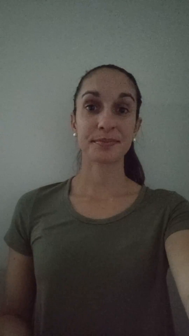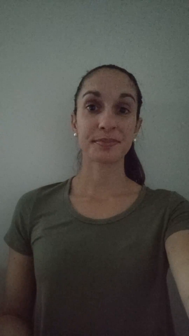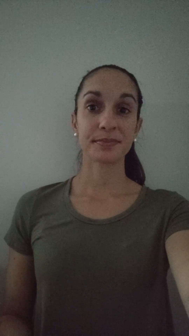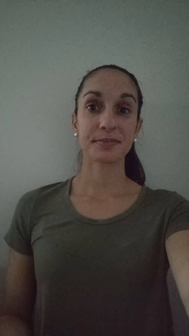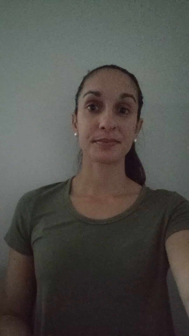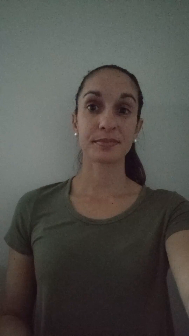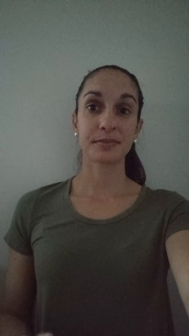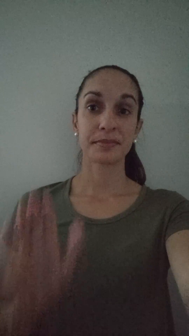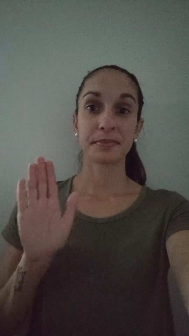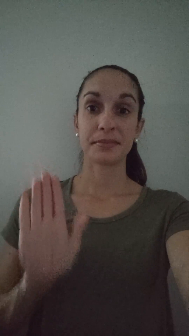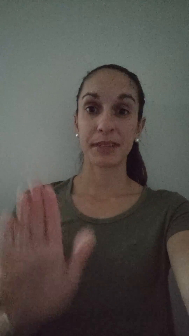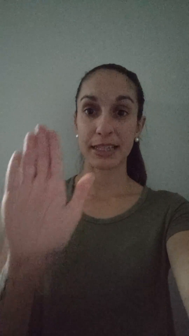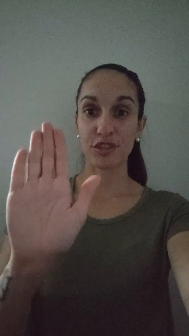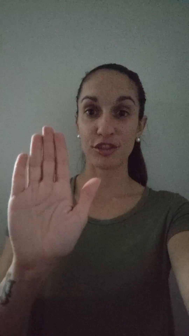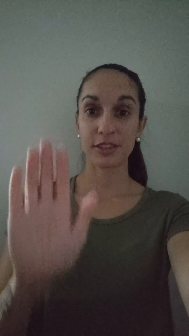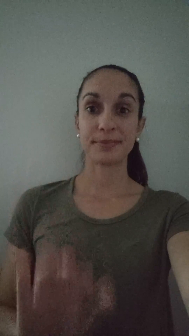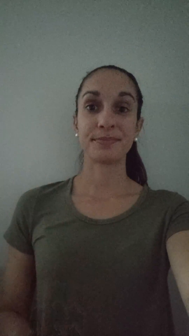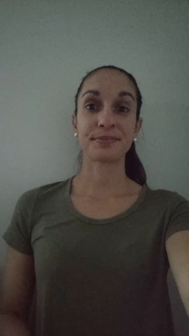push